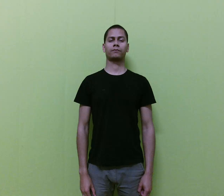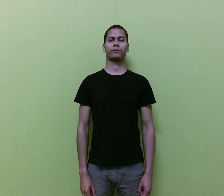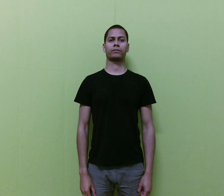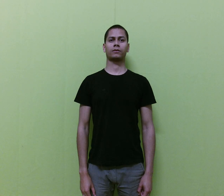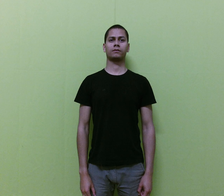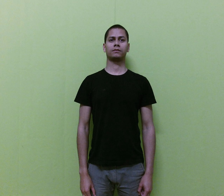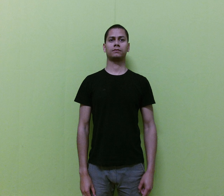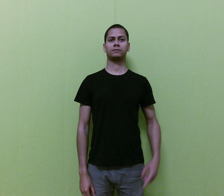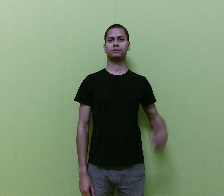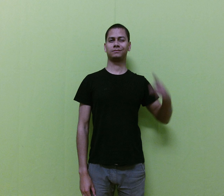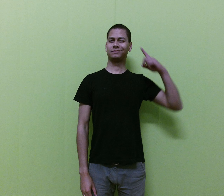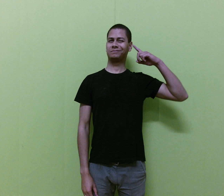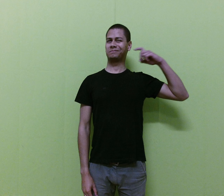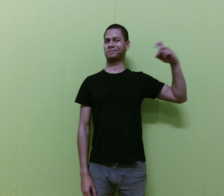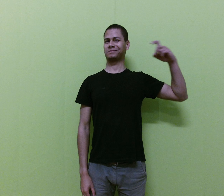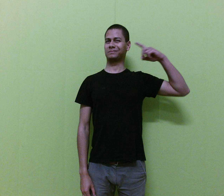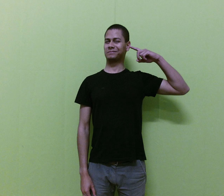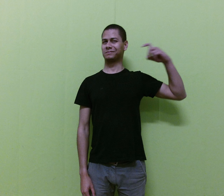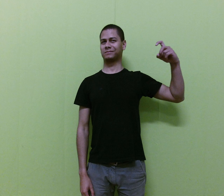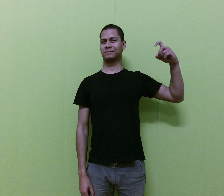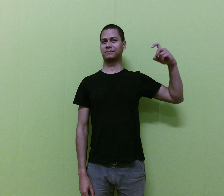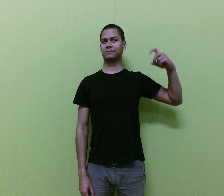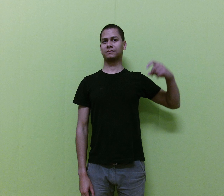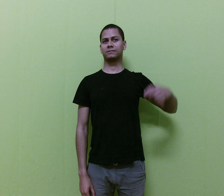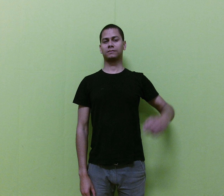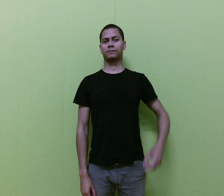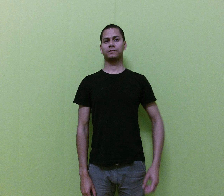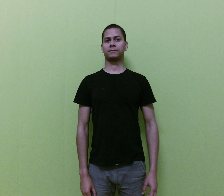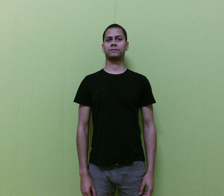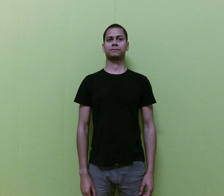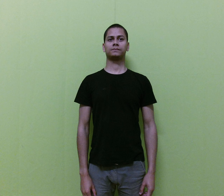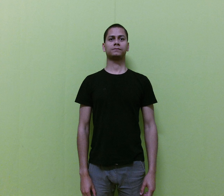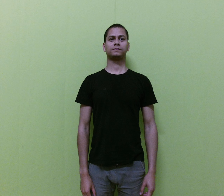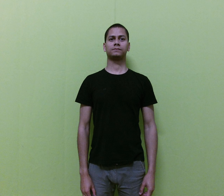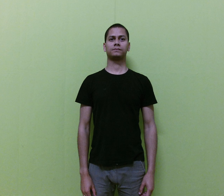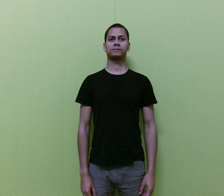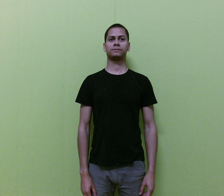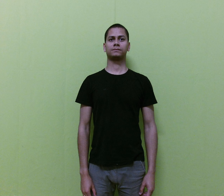barulho